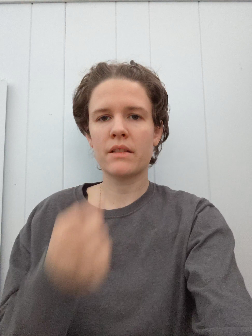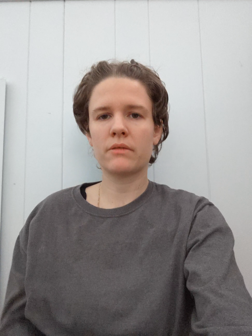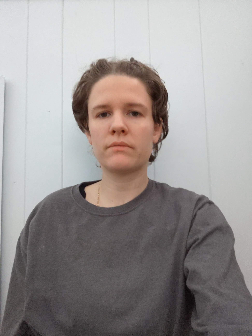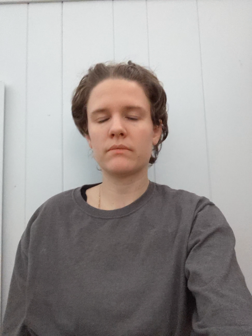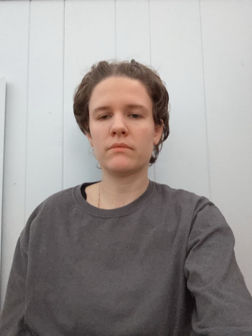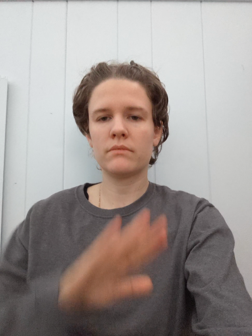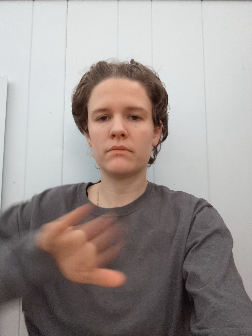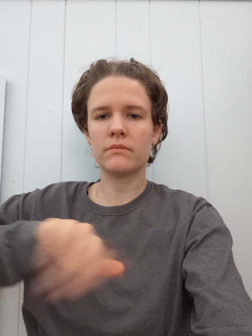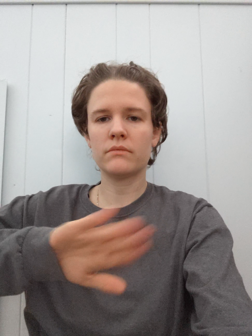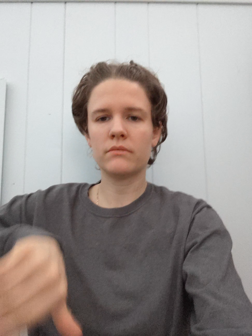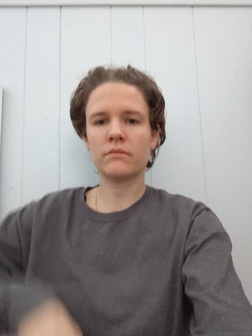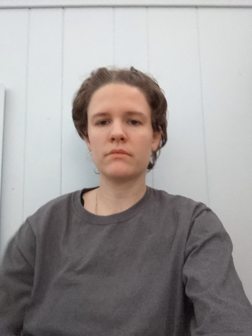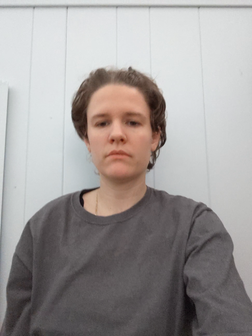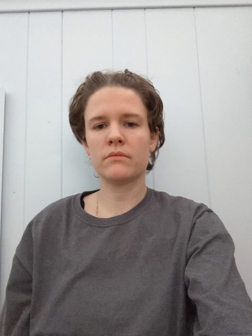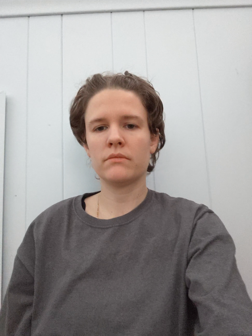pool